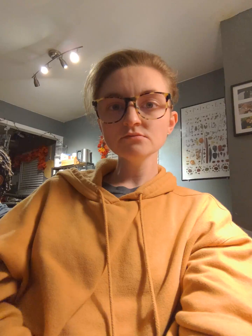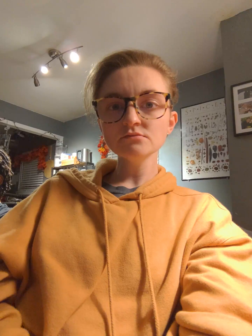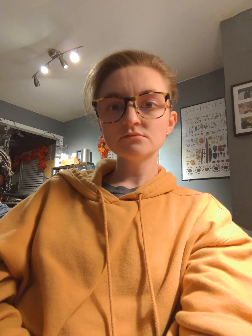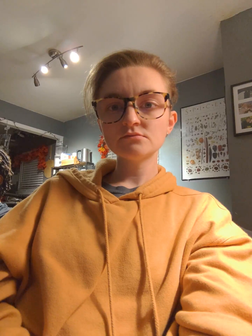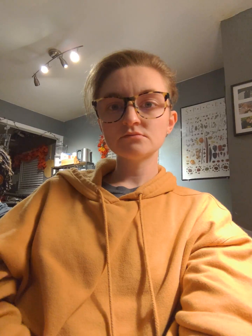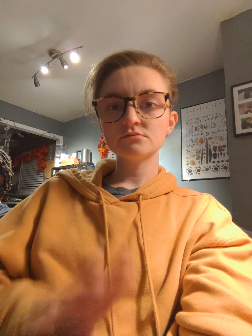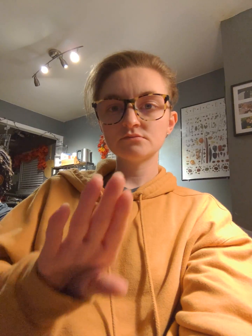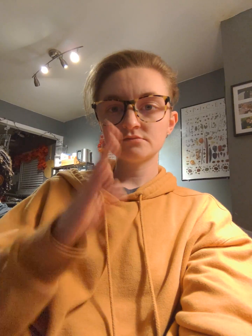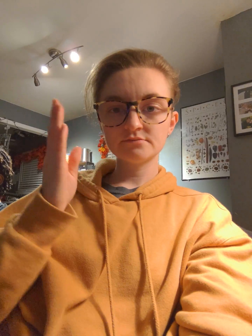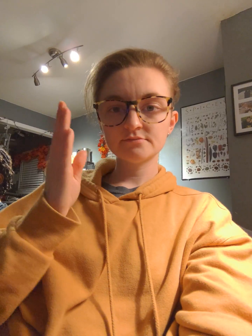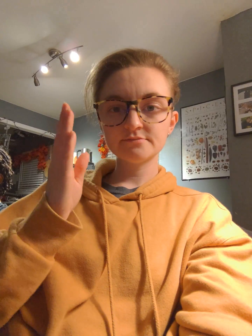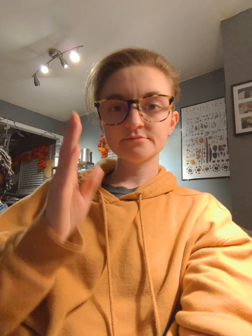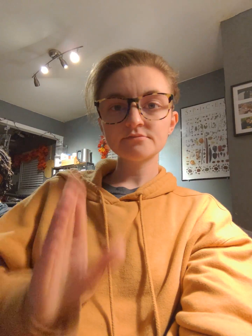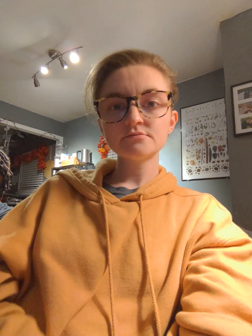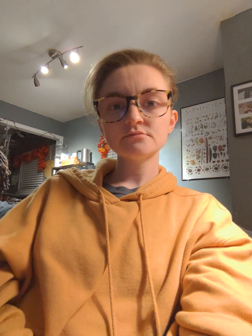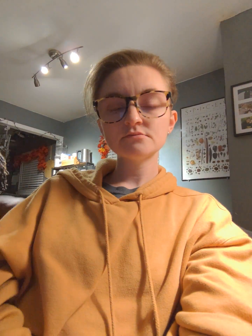door